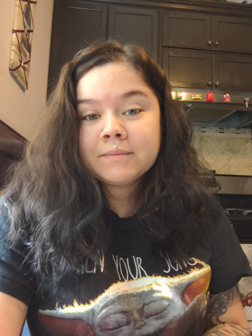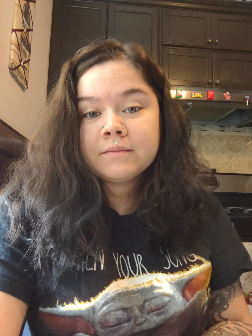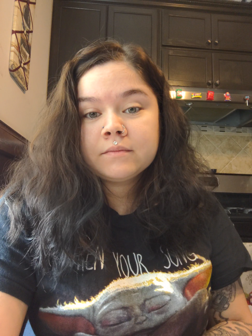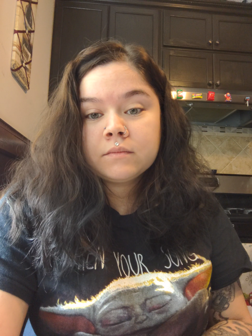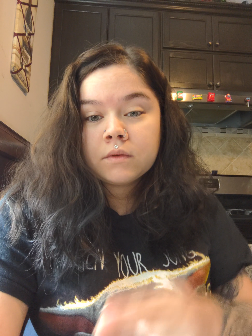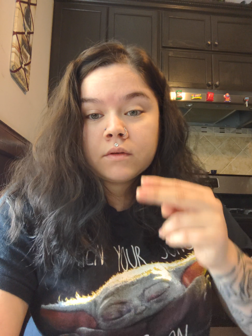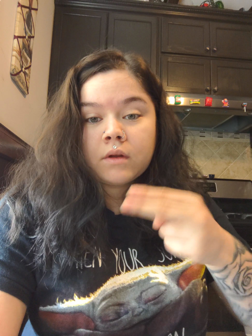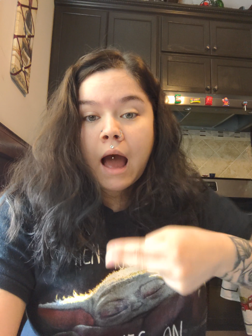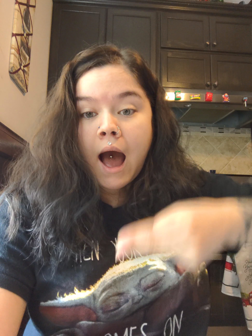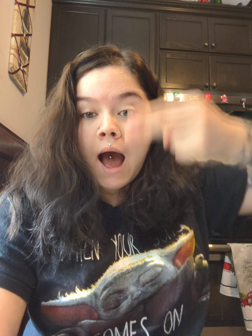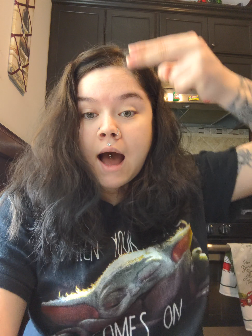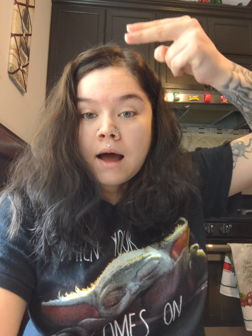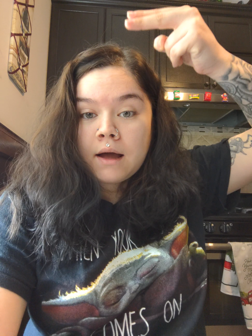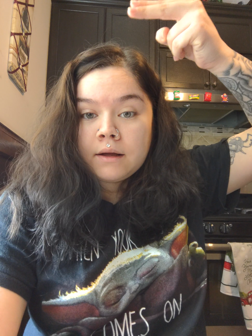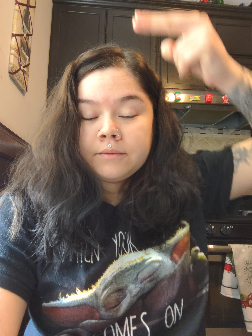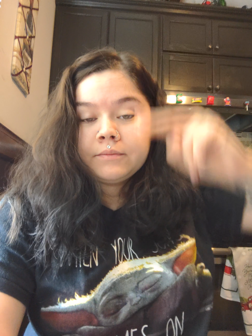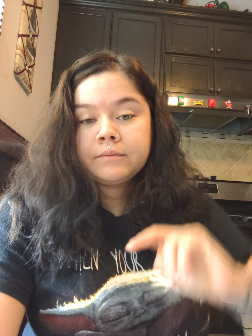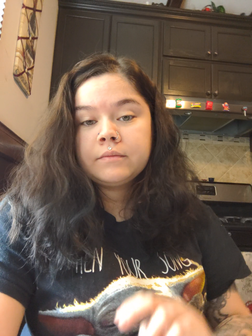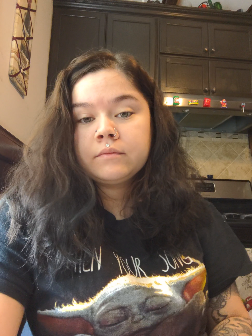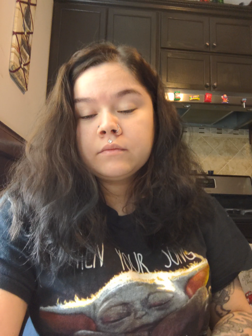high